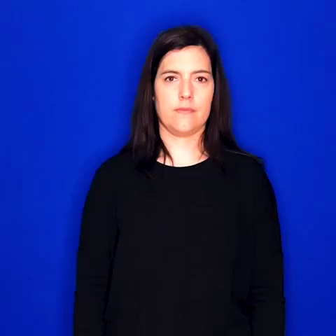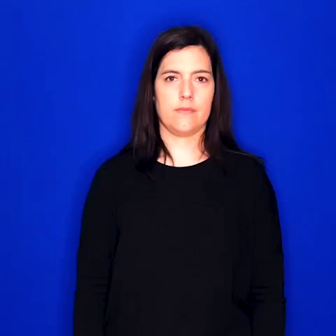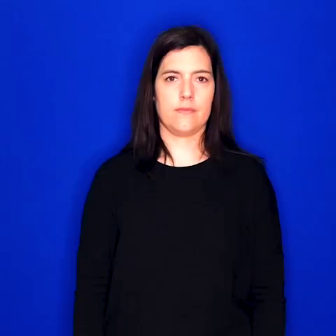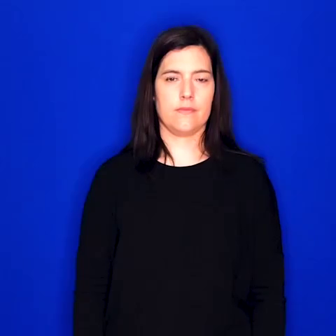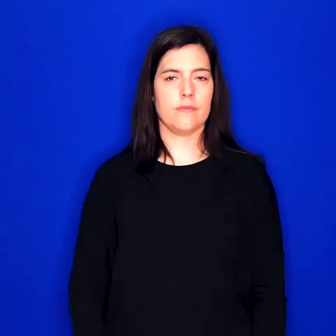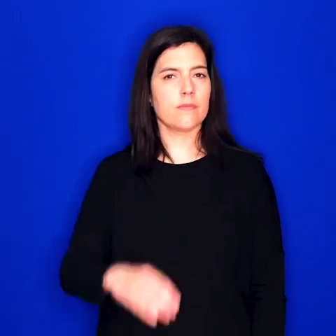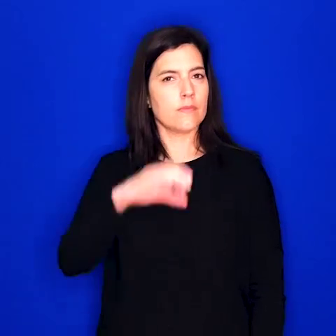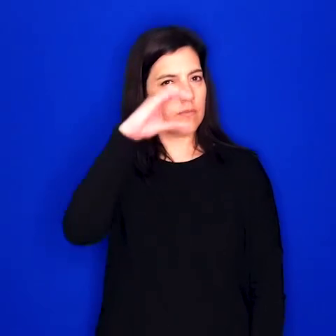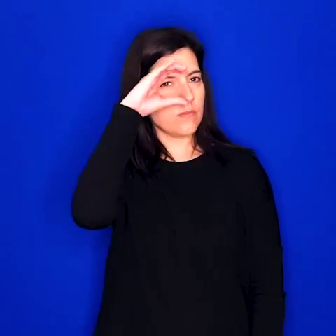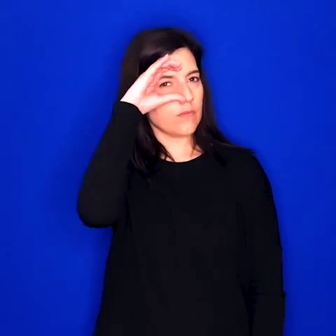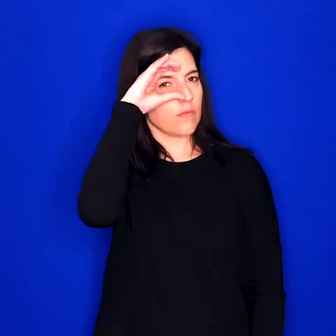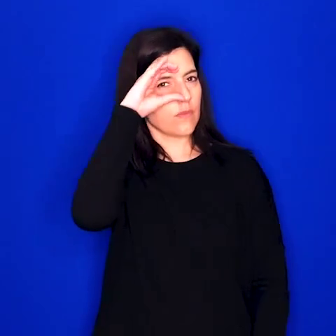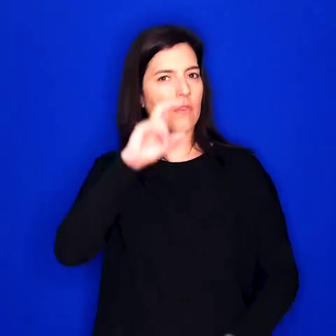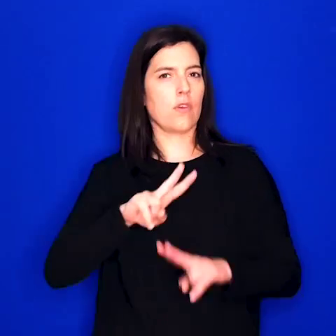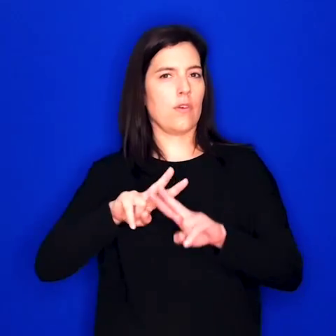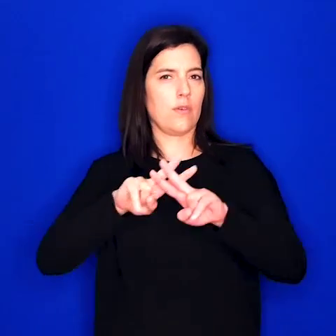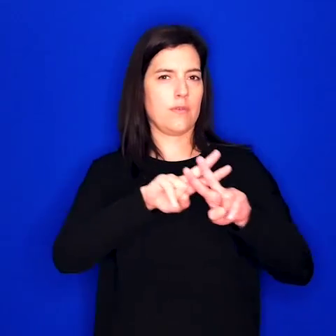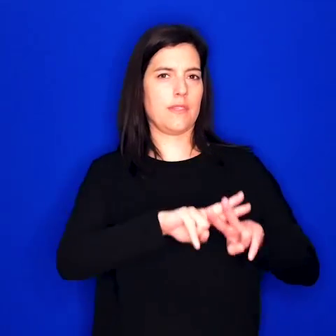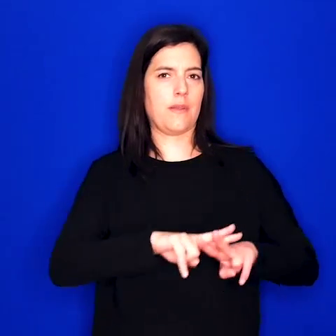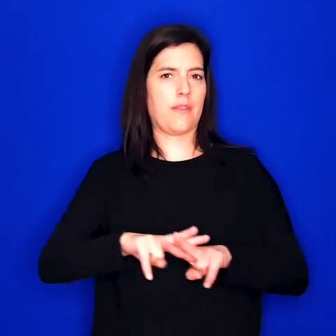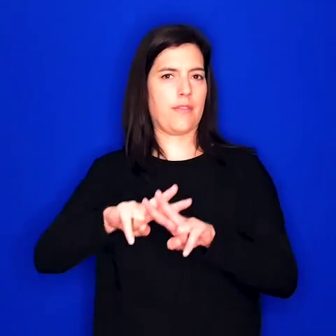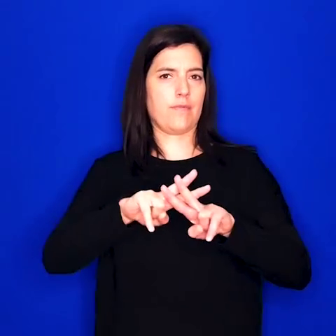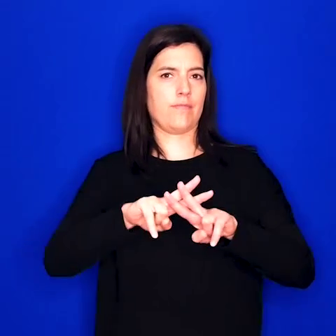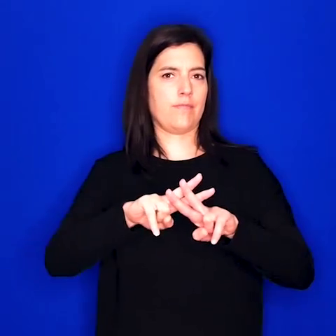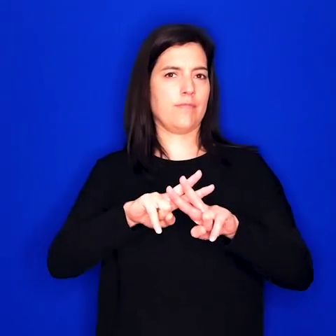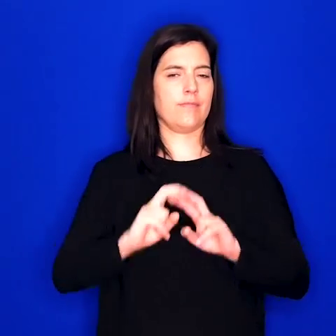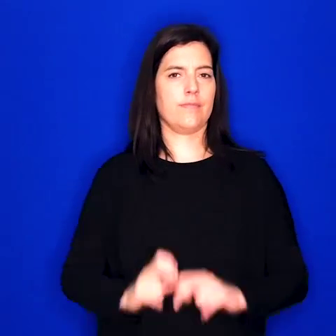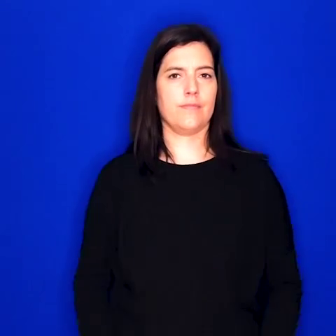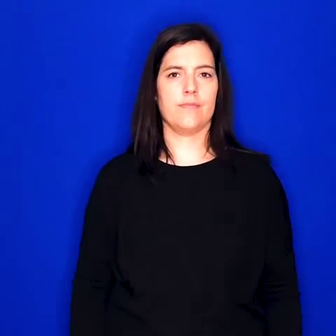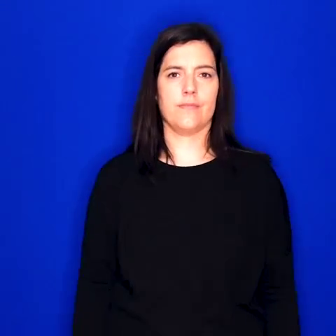escuchar revisar